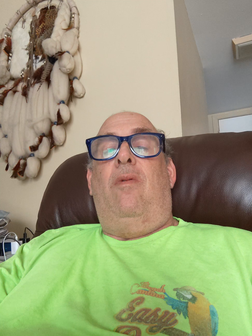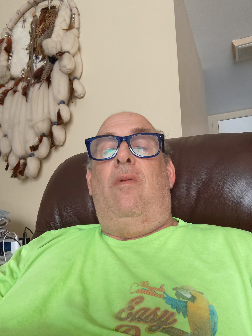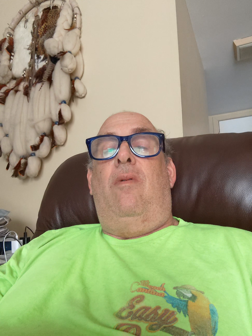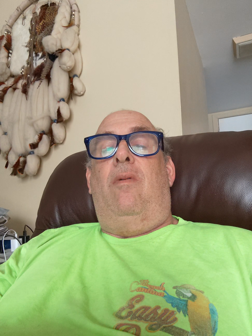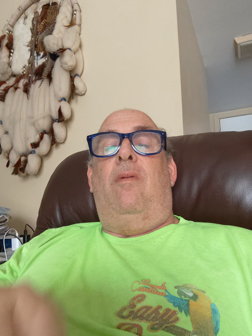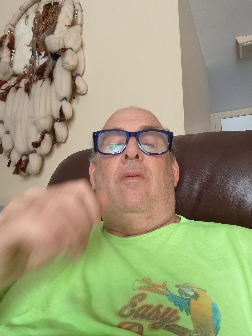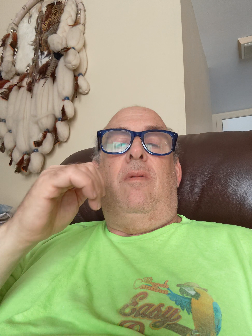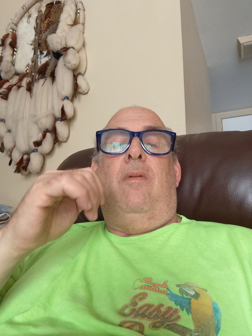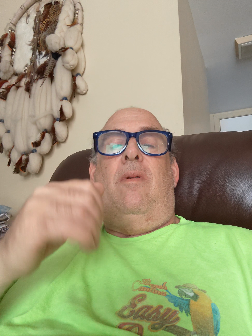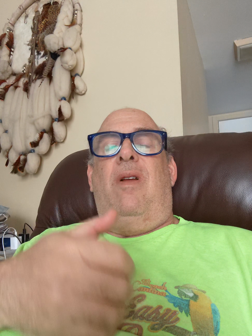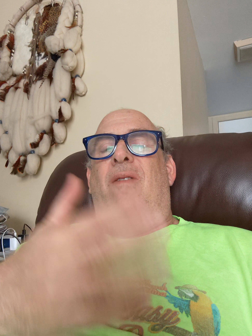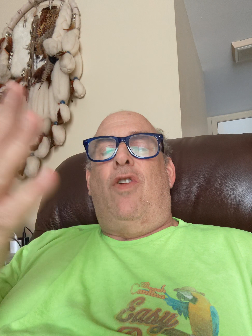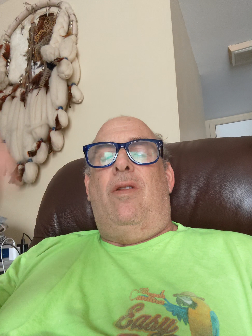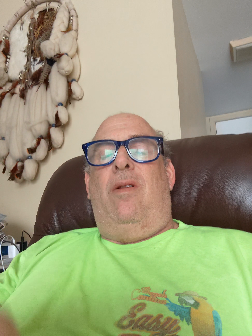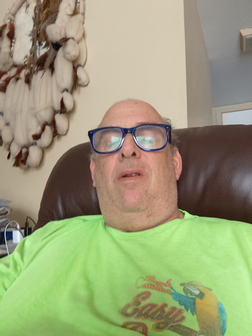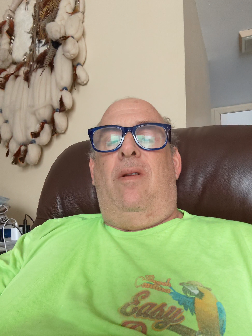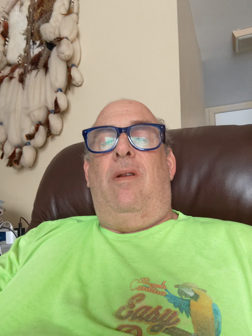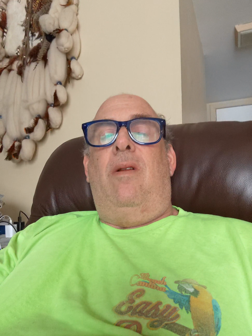every